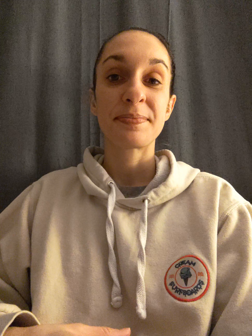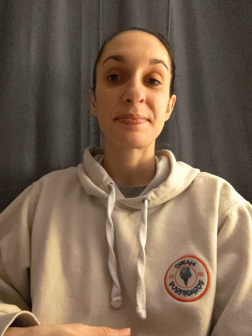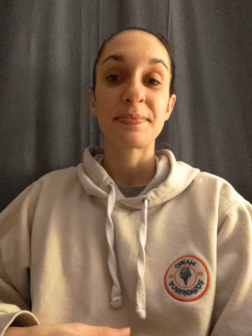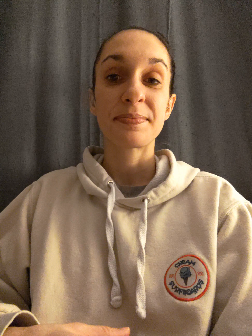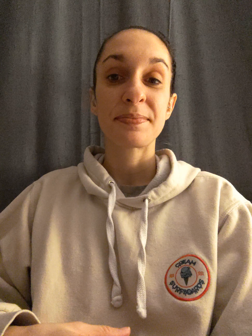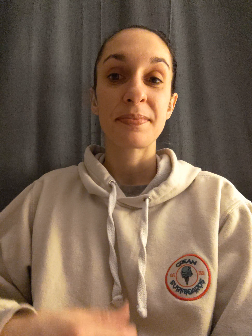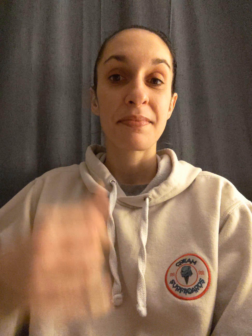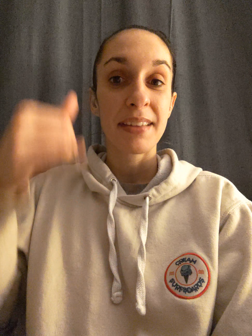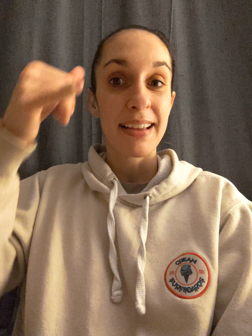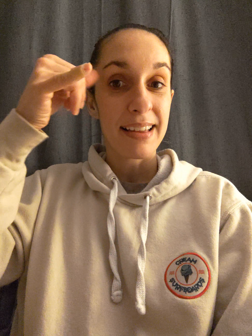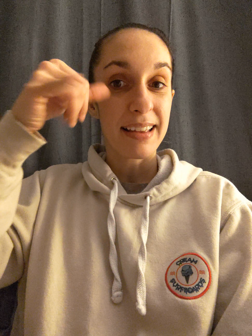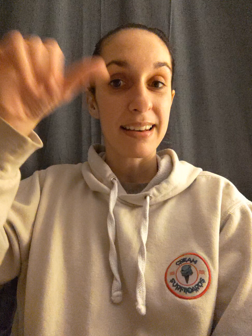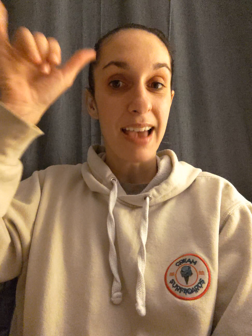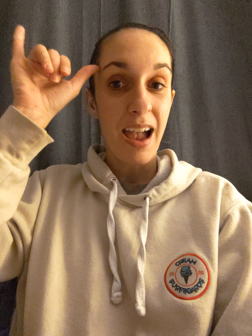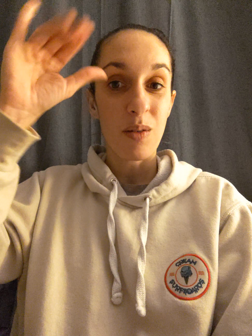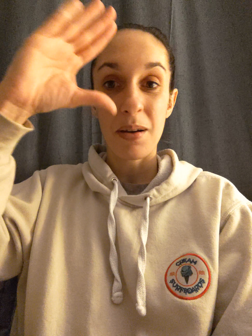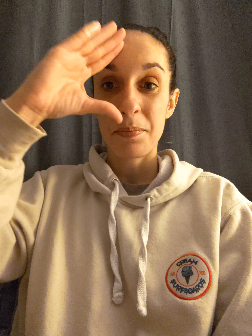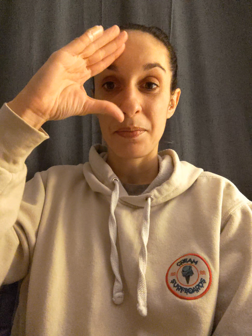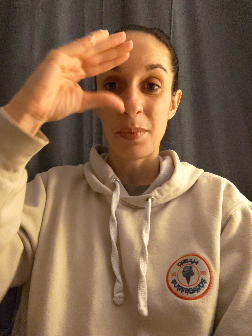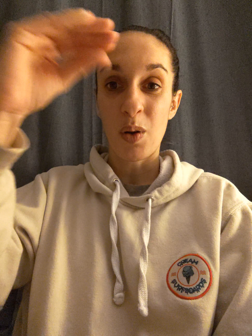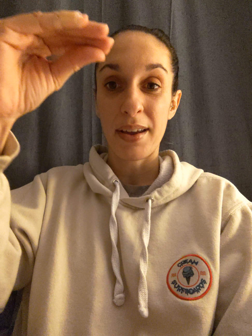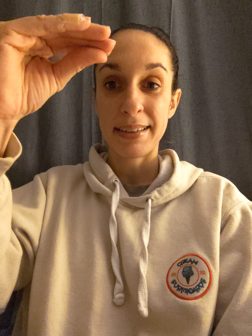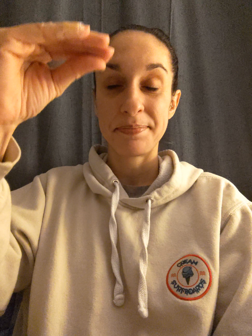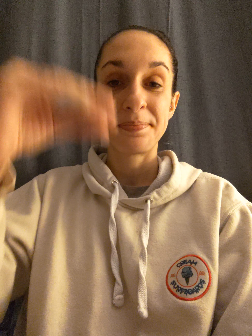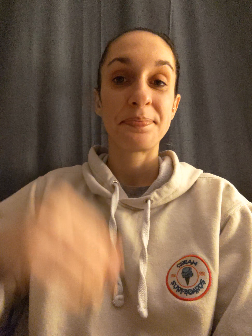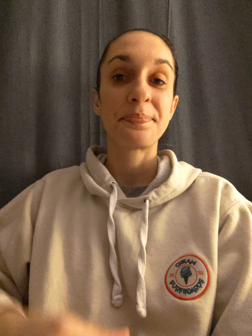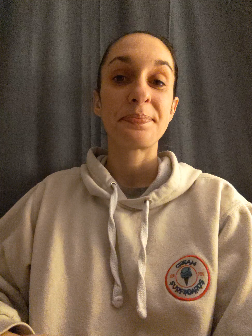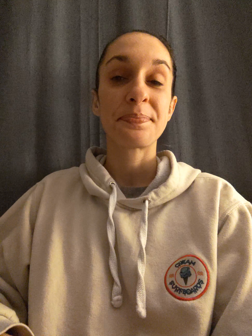cowboy